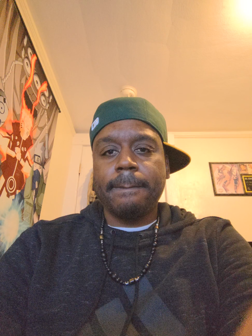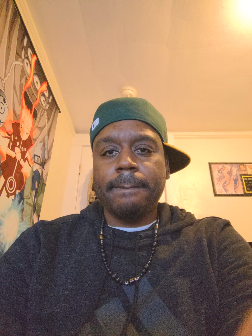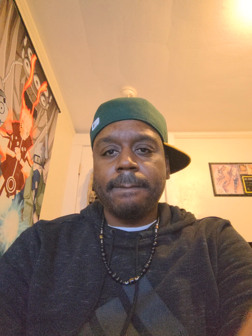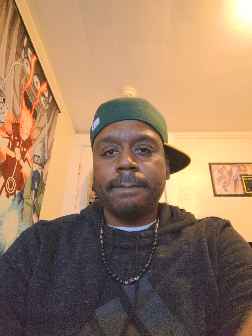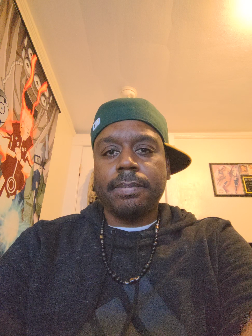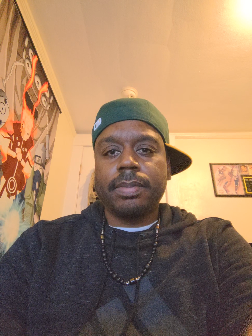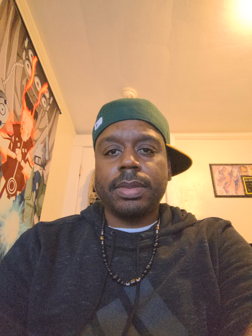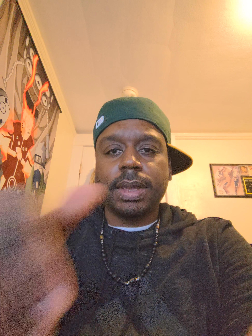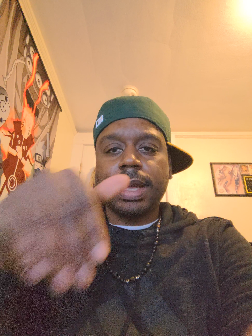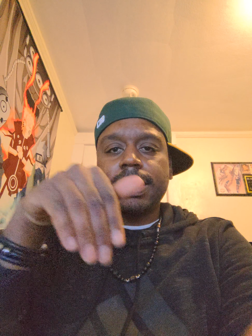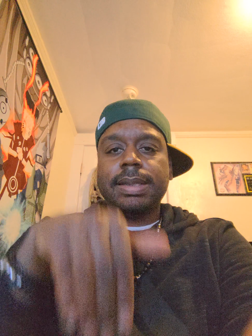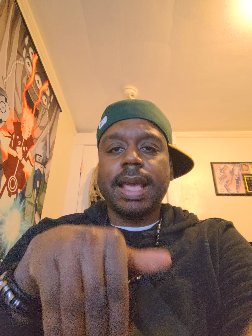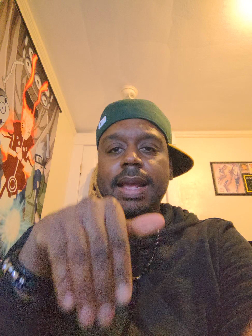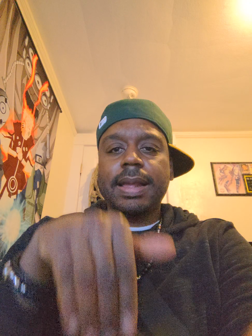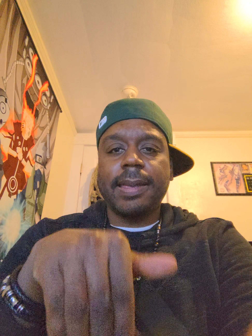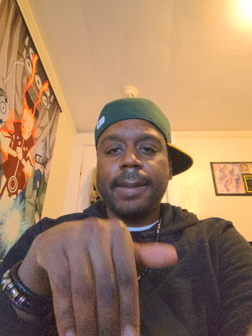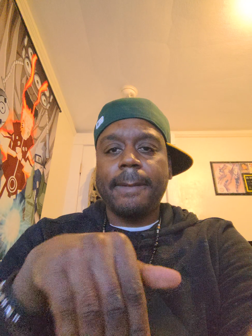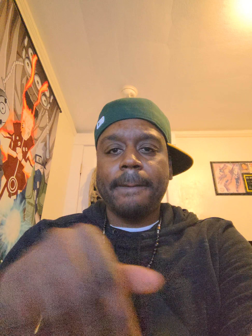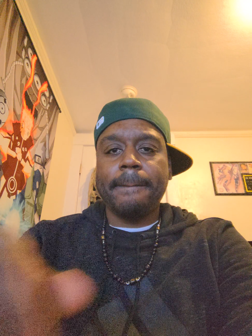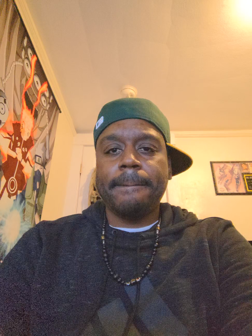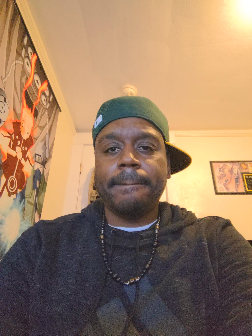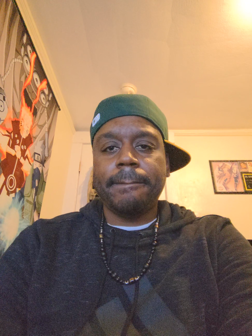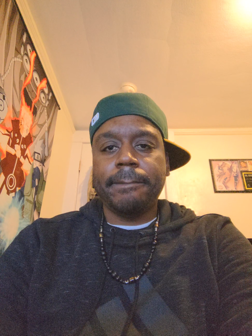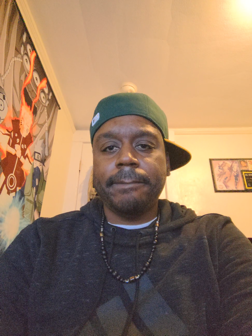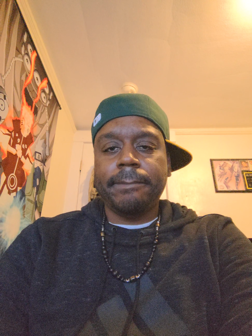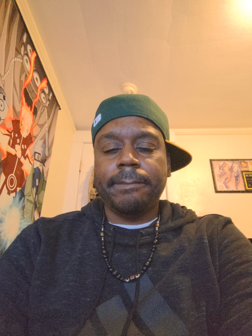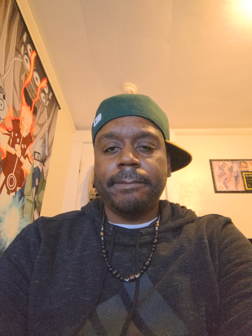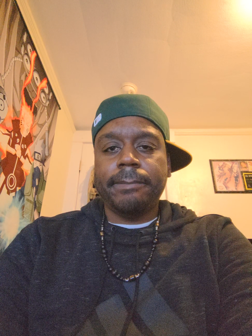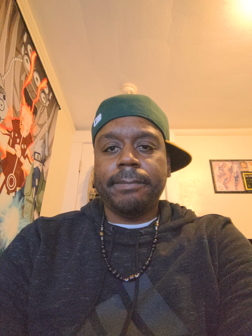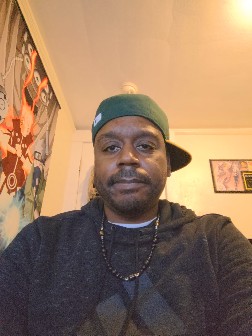night